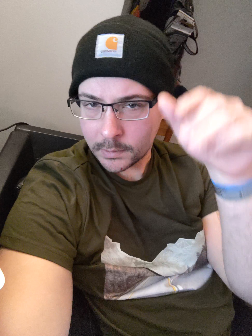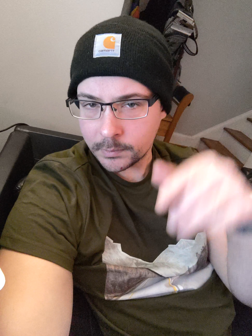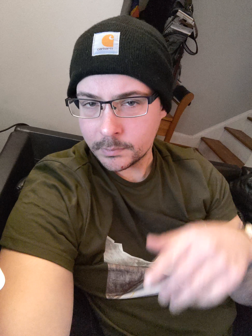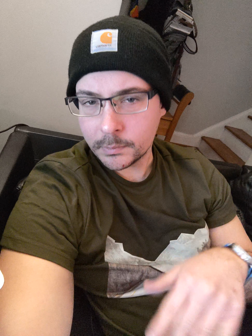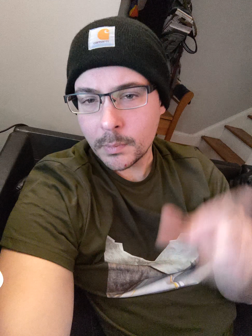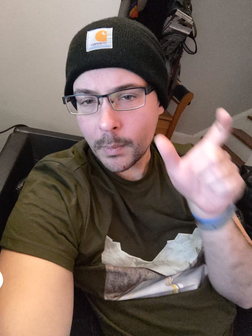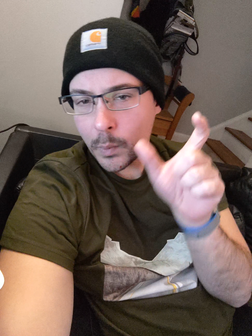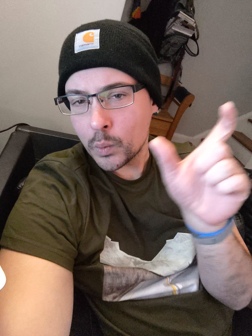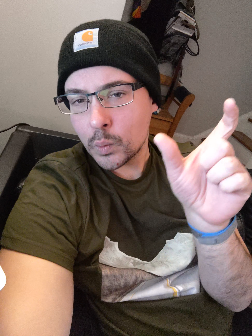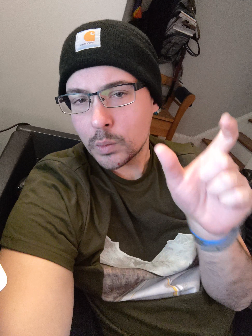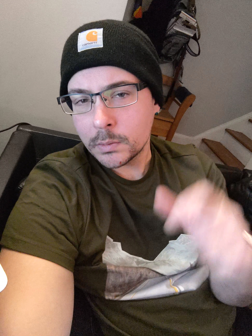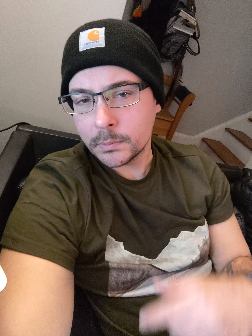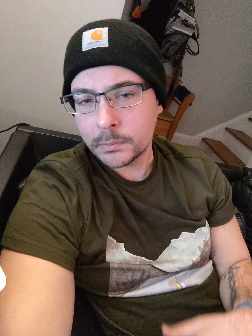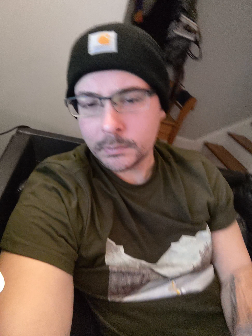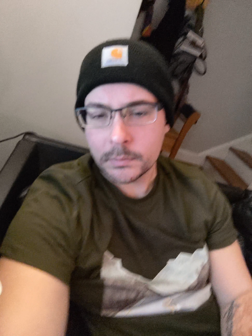moon